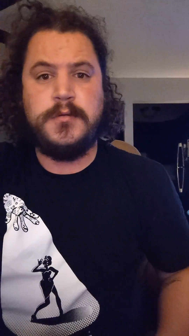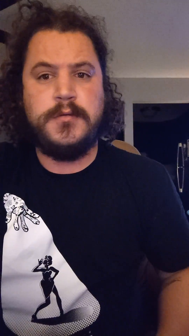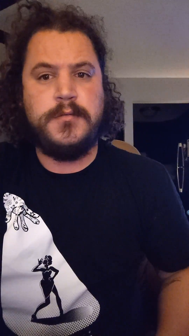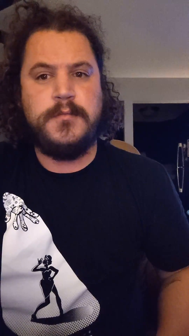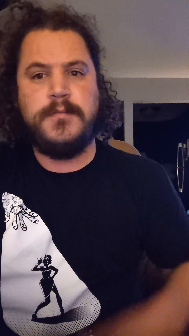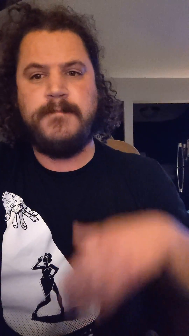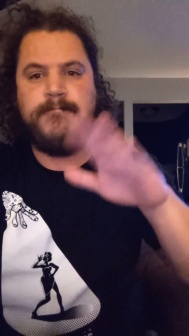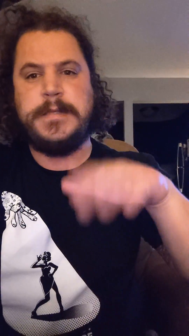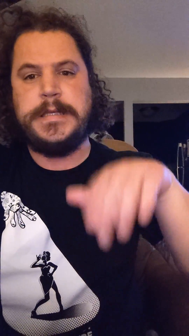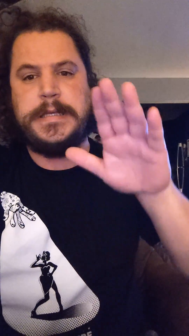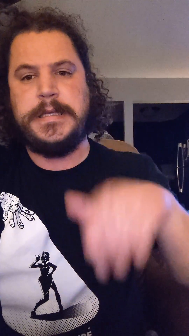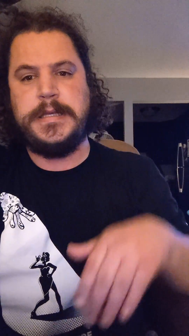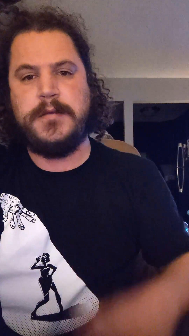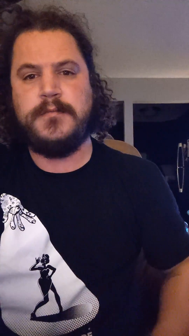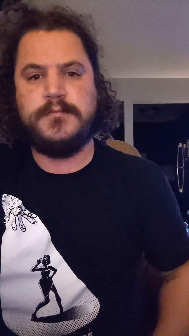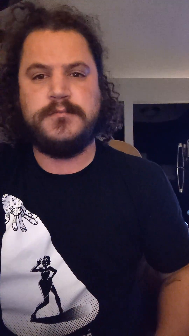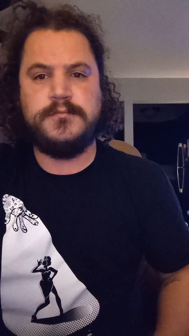paint